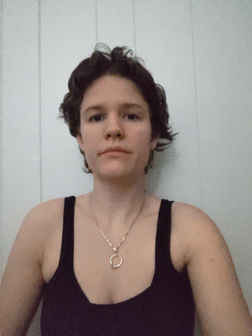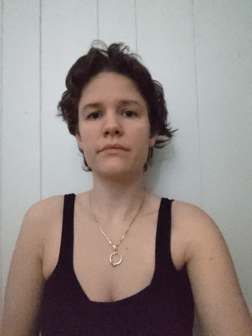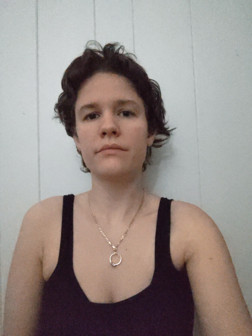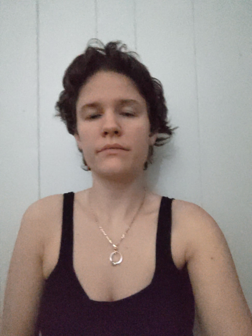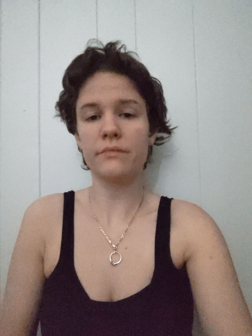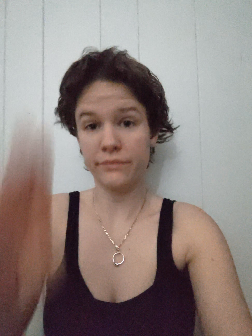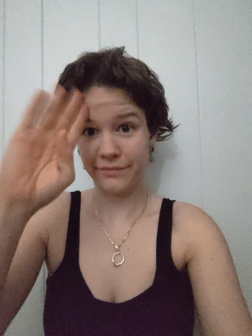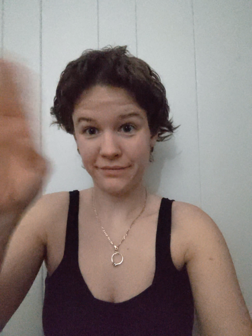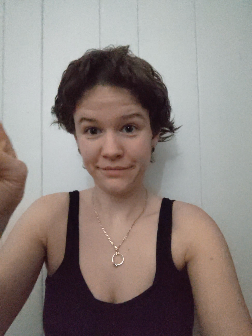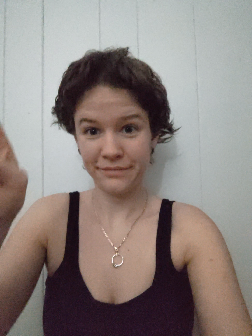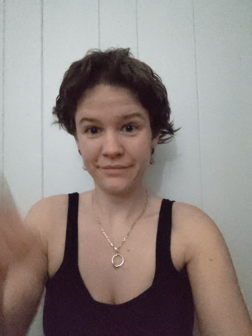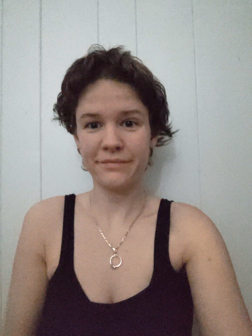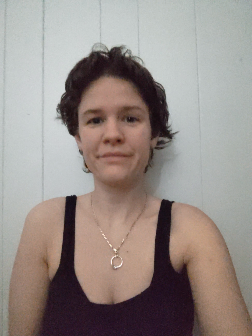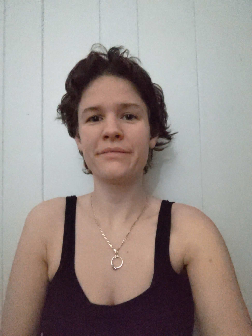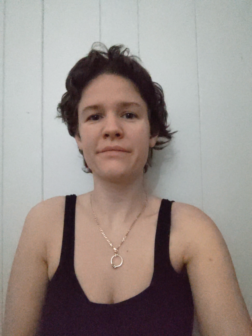hello